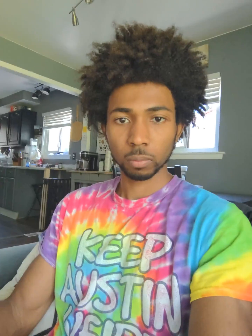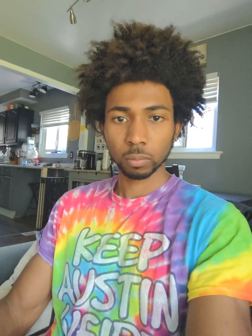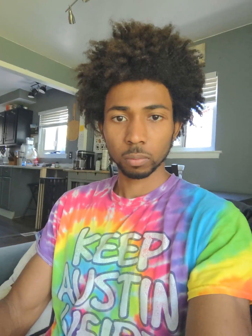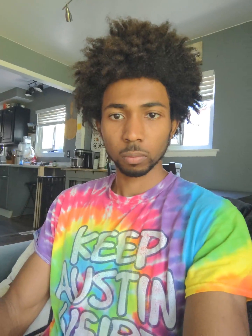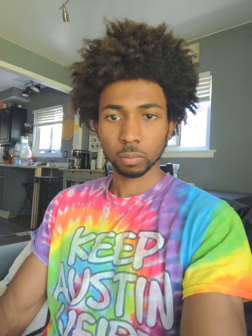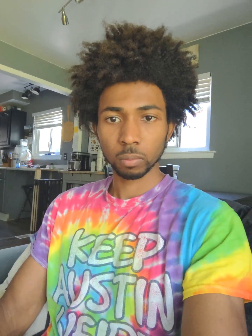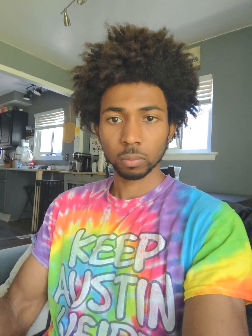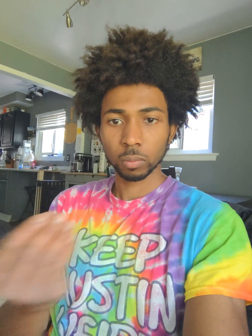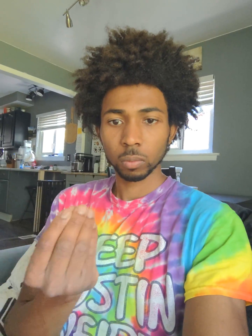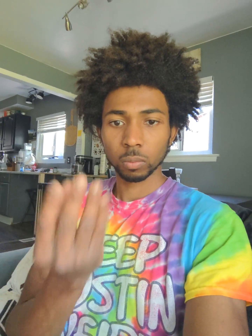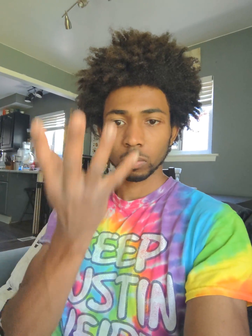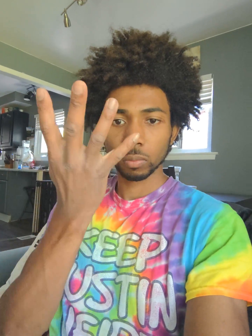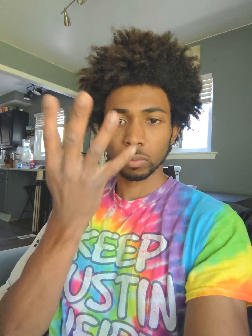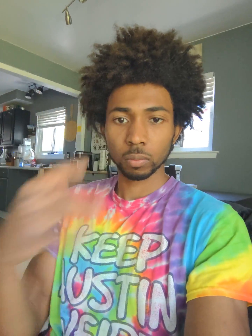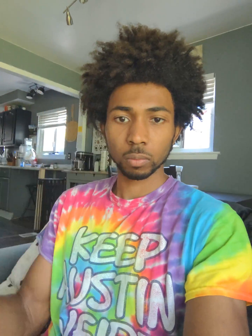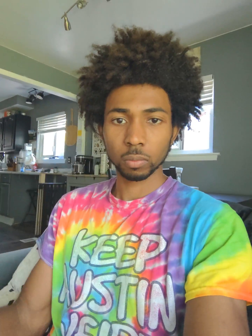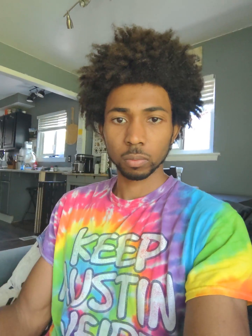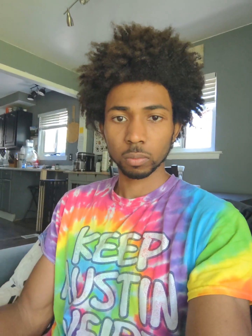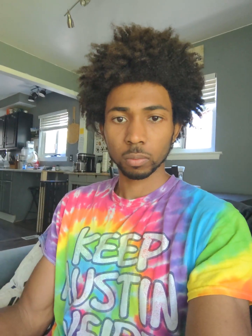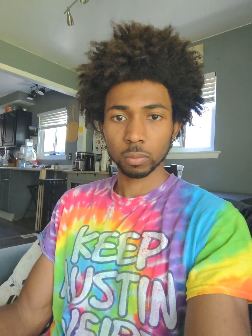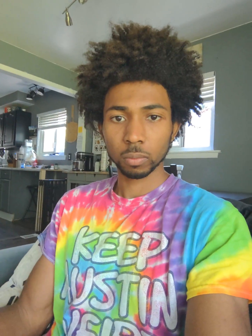plants